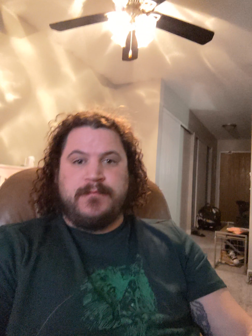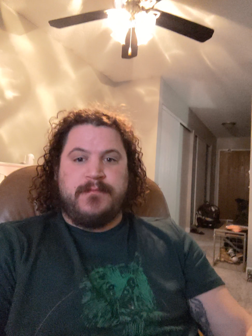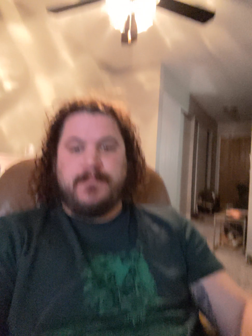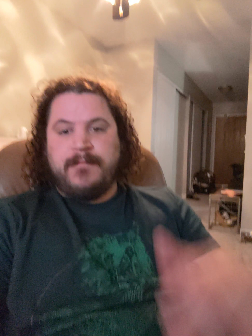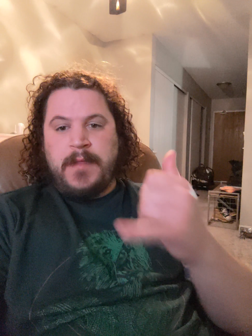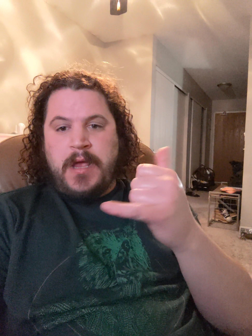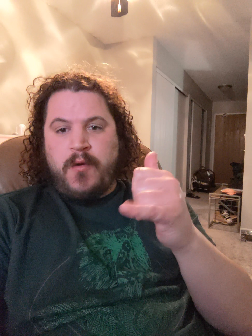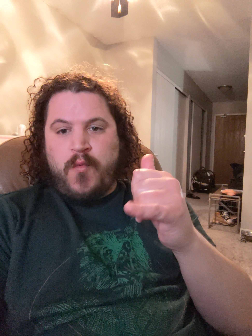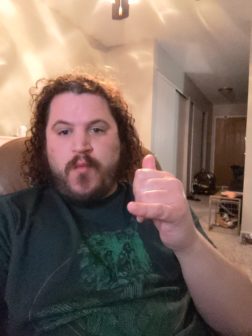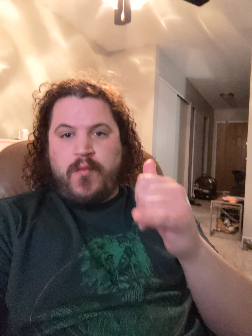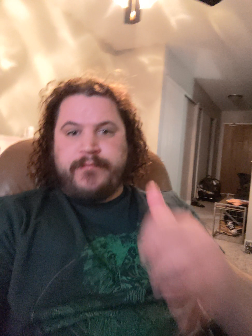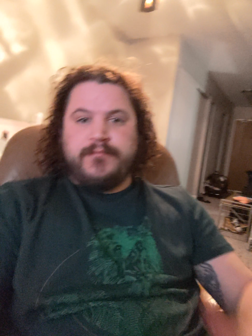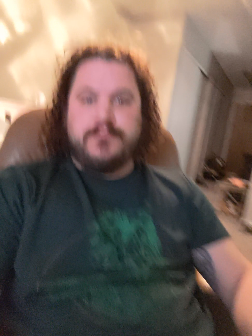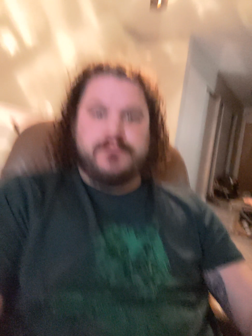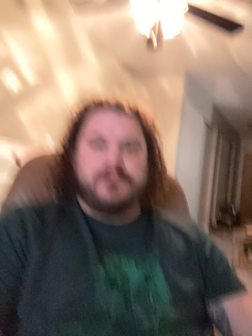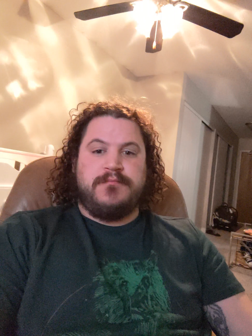yellow